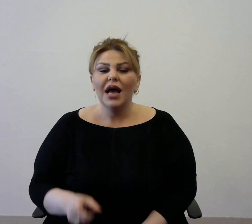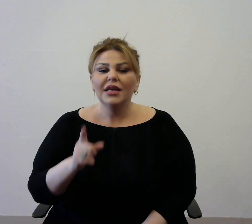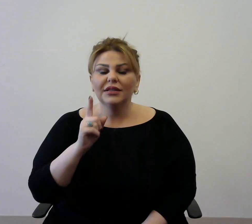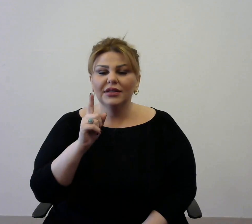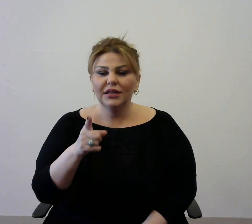sən